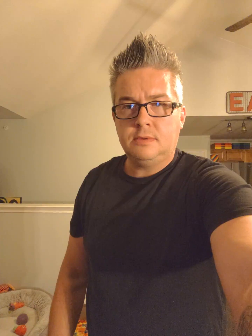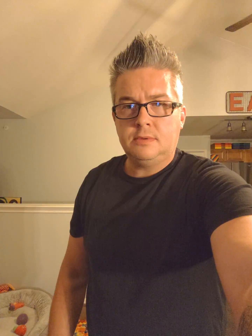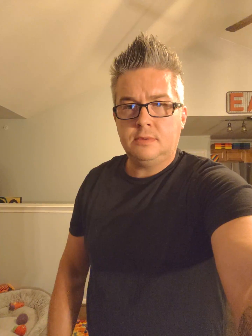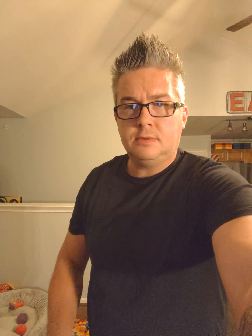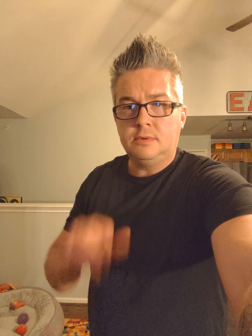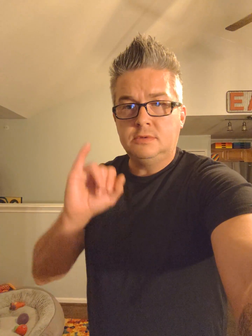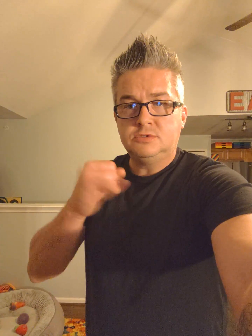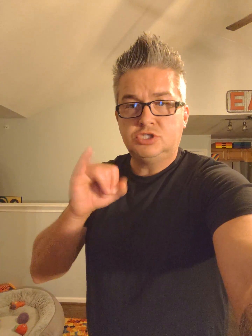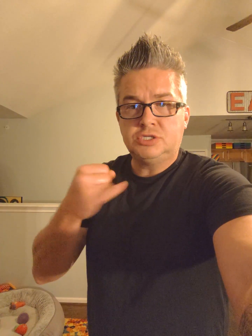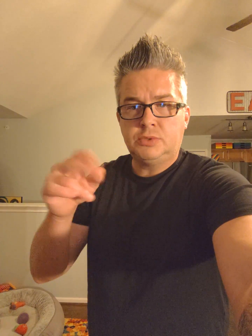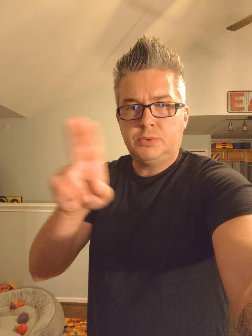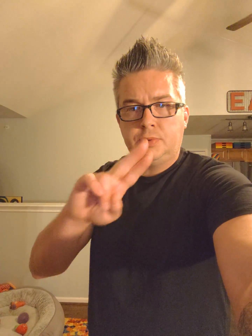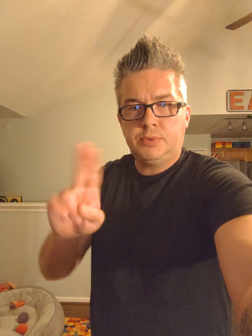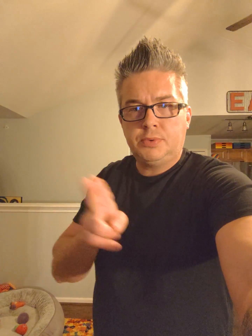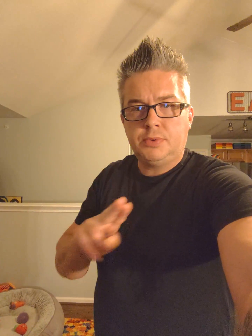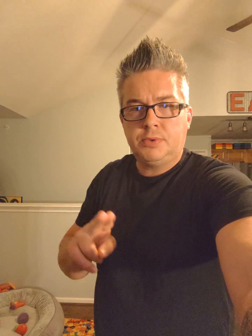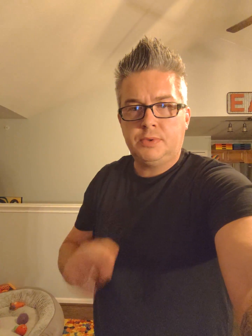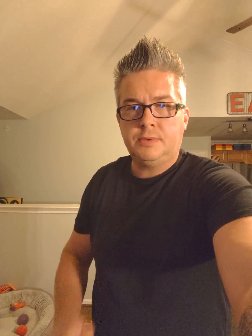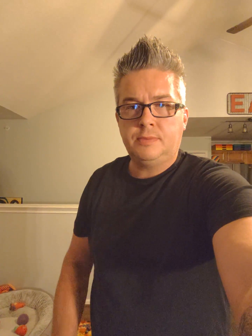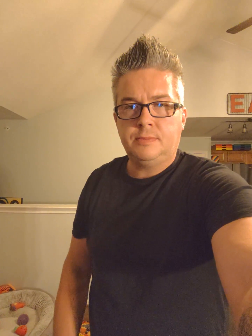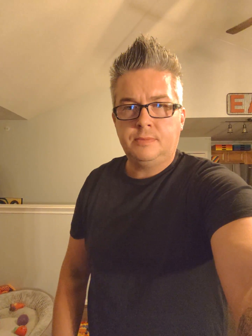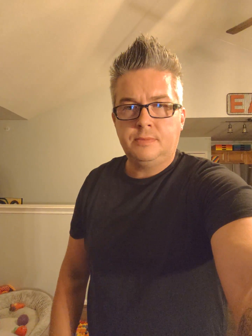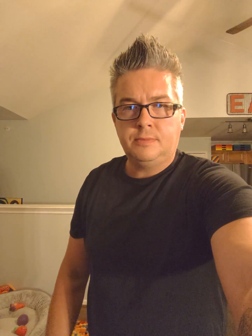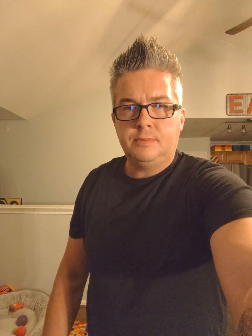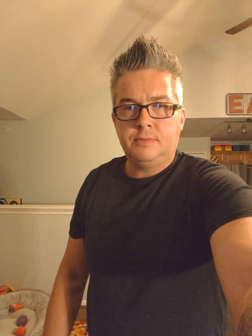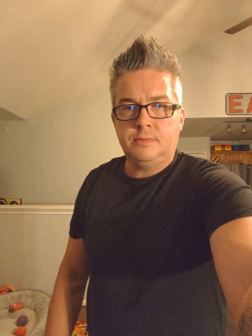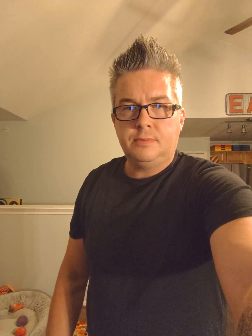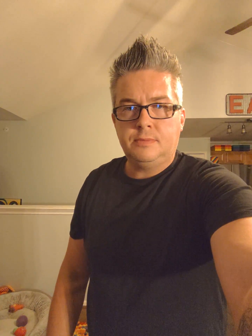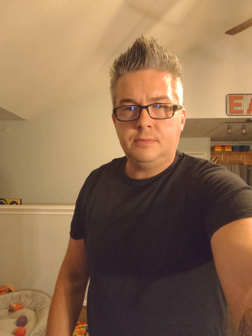jelly